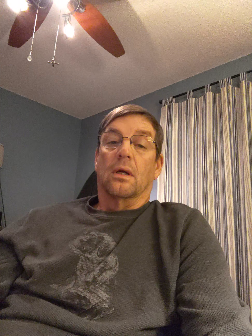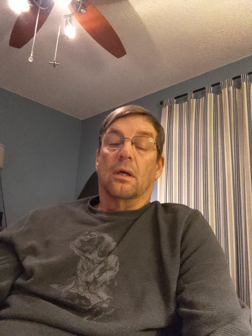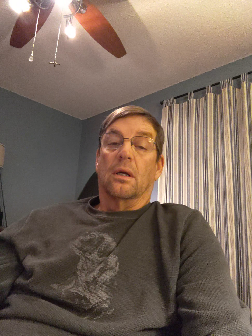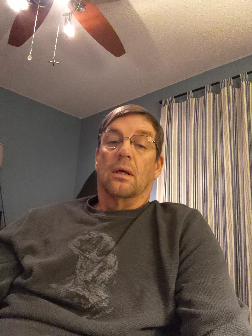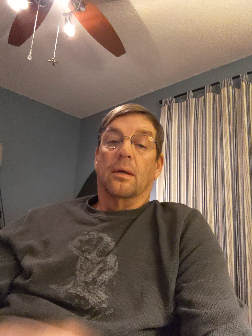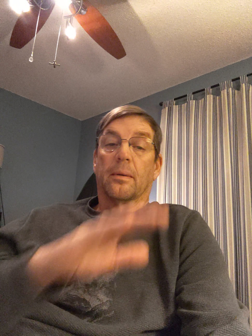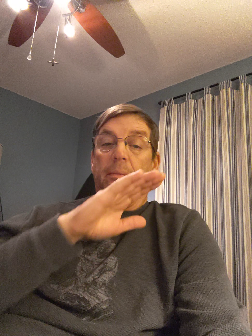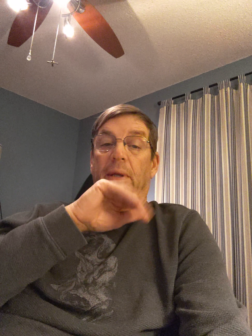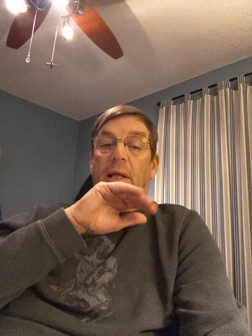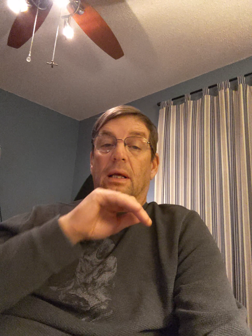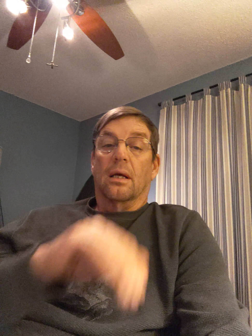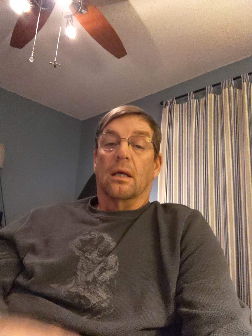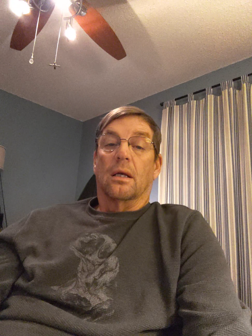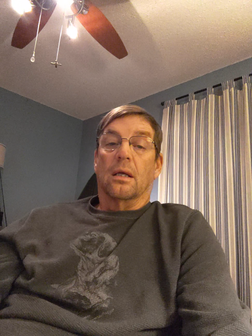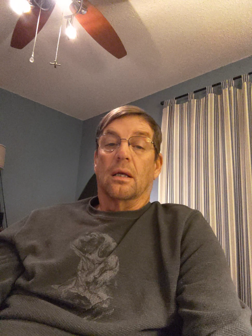pig